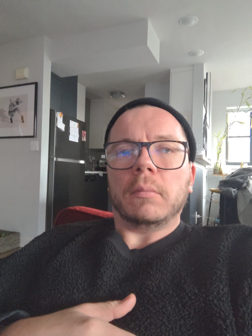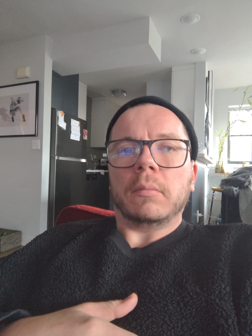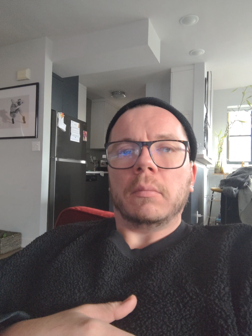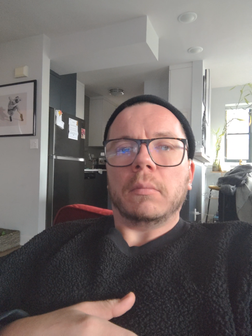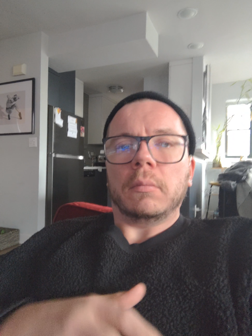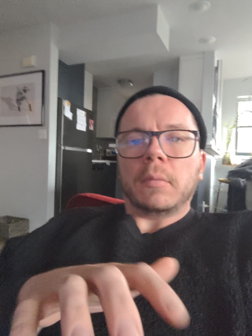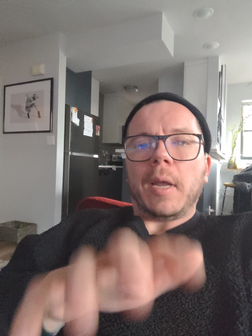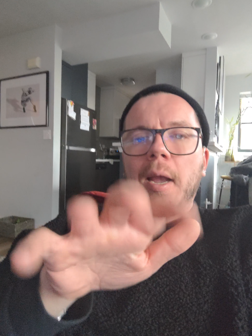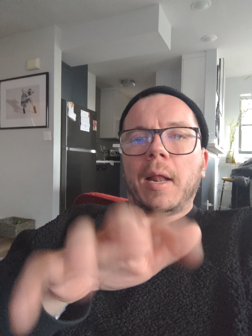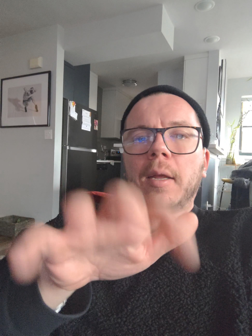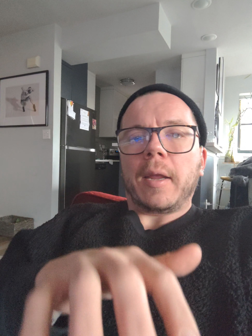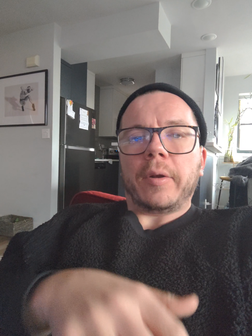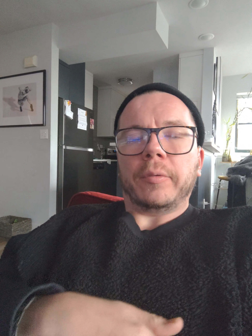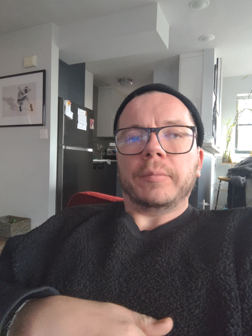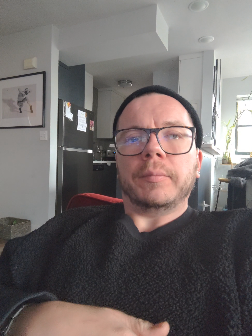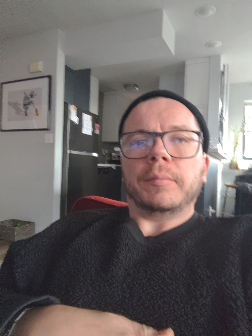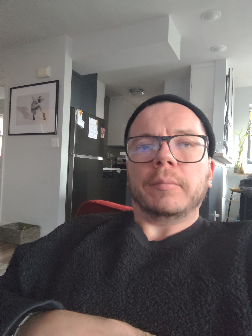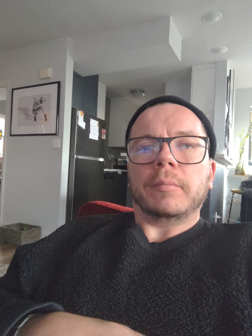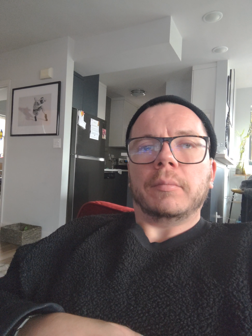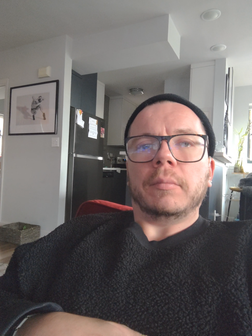alligator